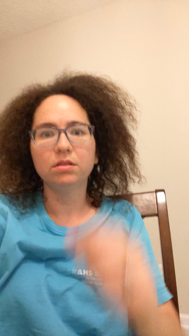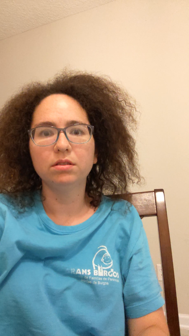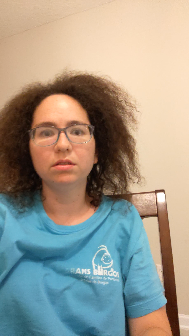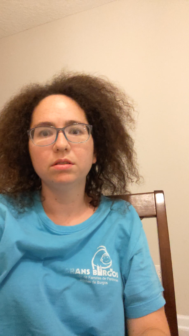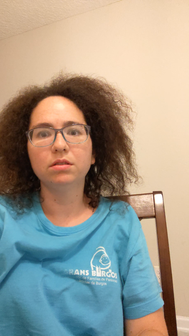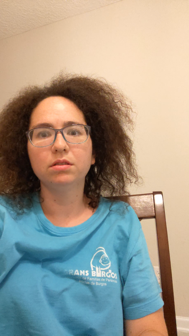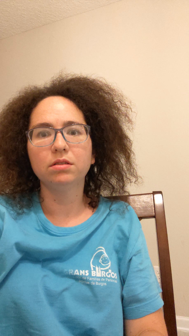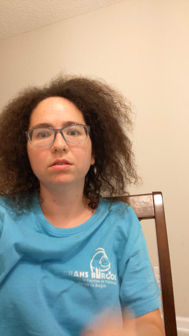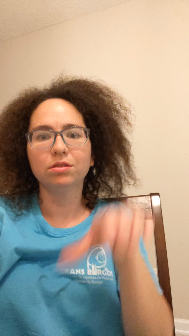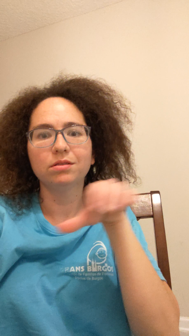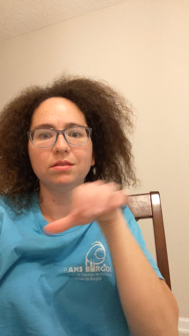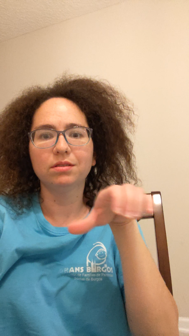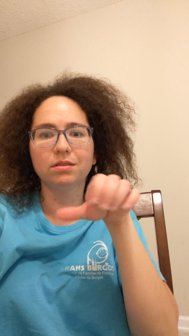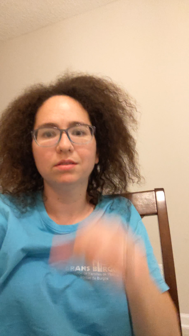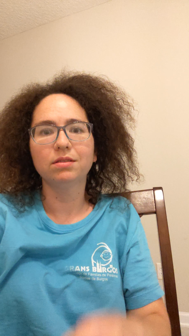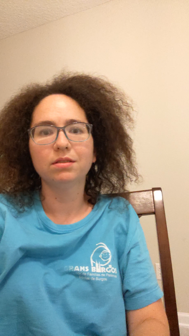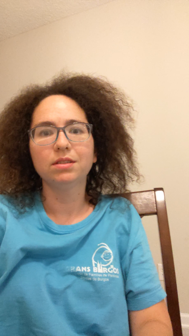does